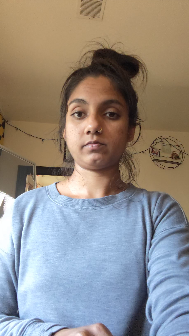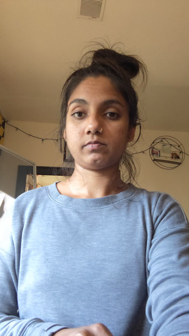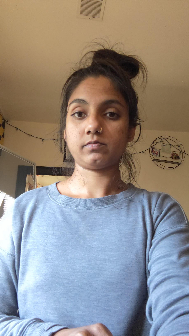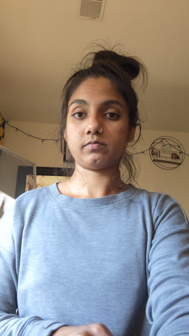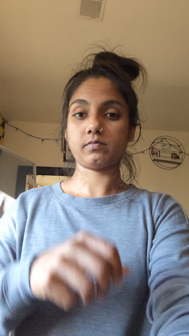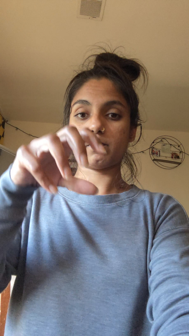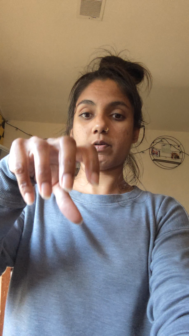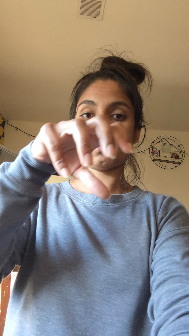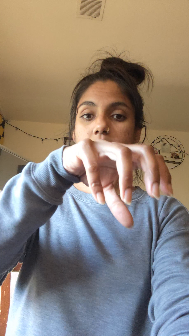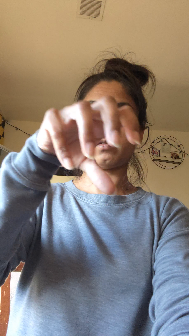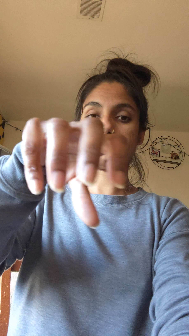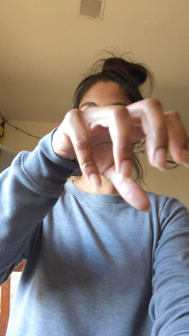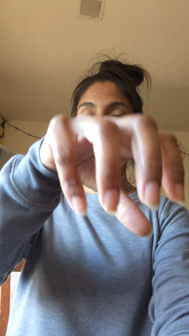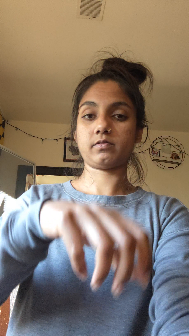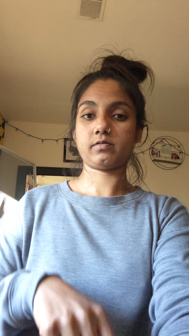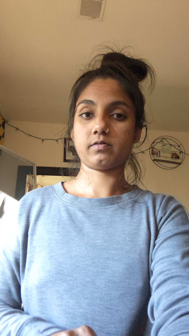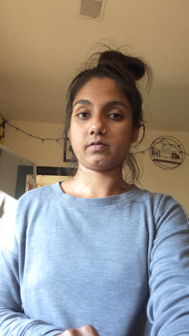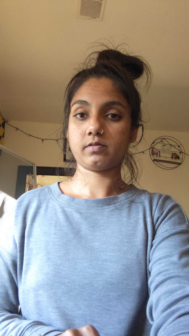block